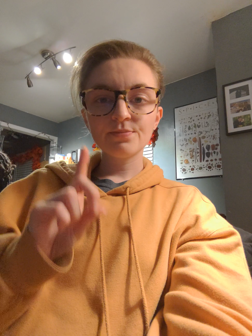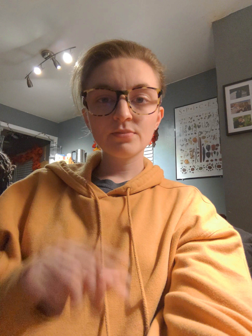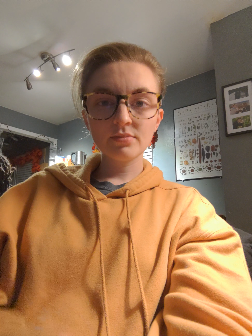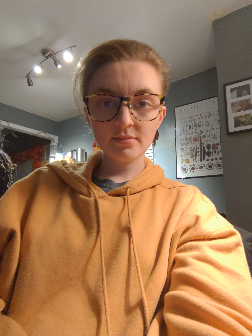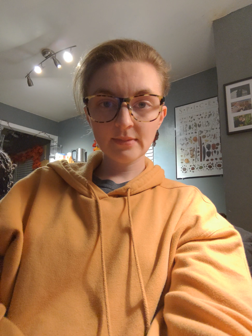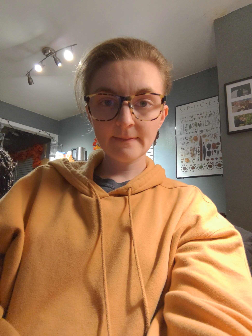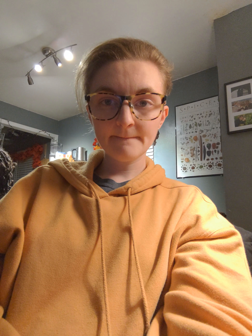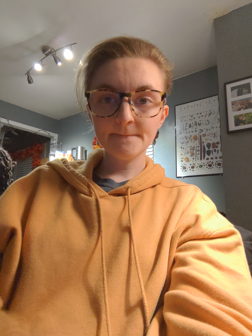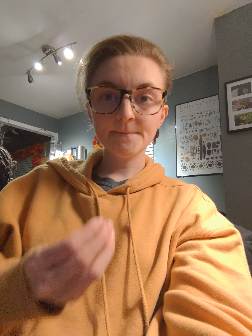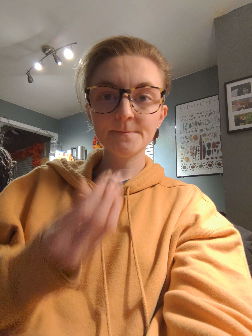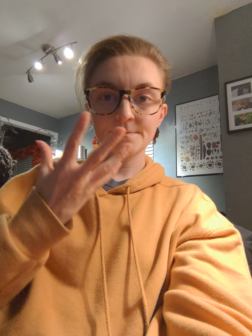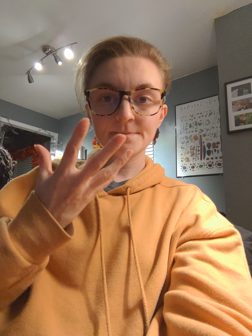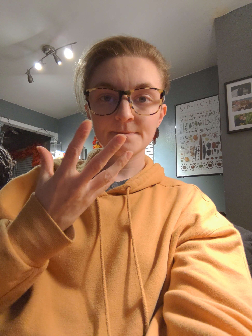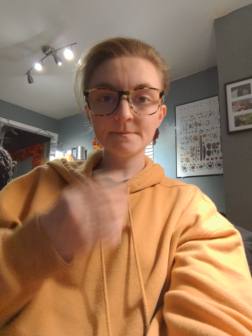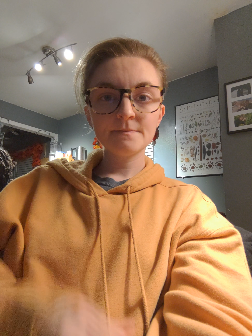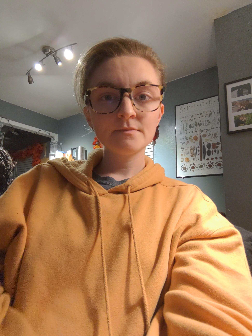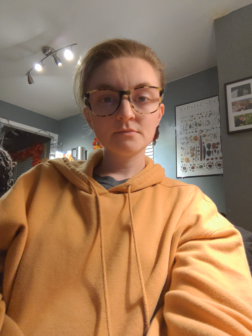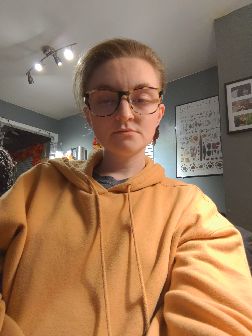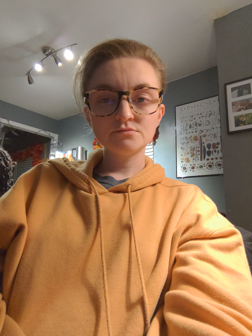plants